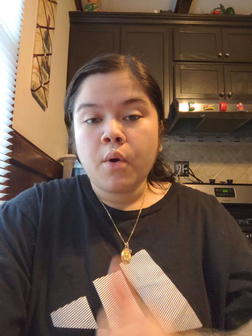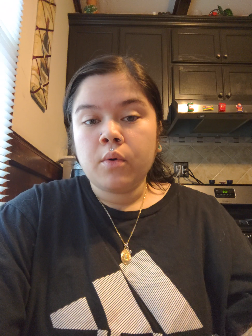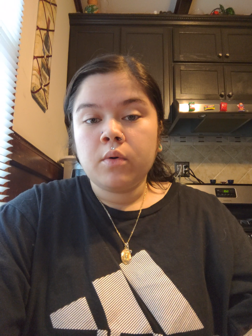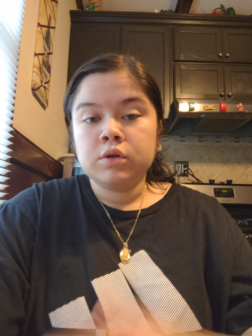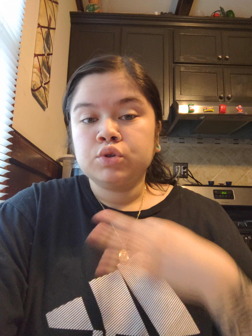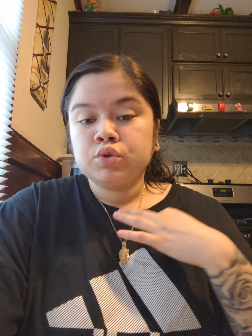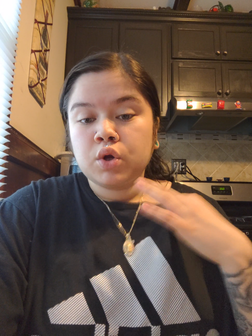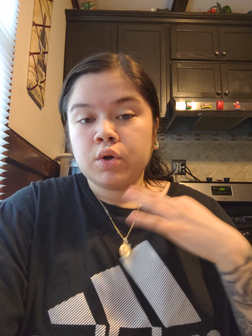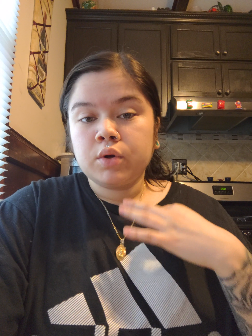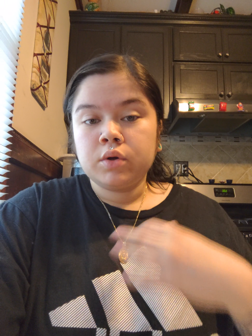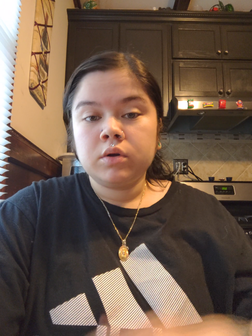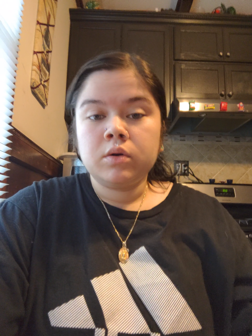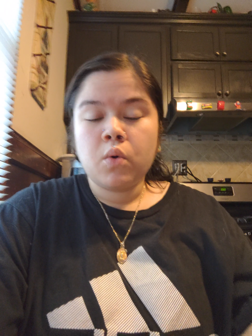shirt